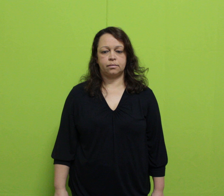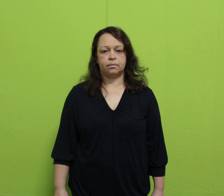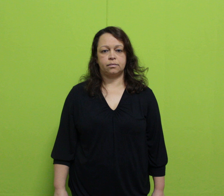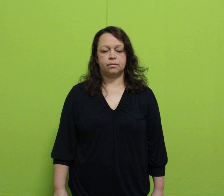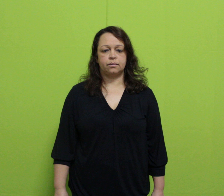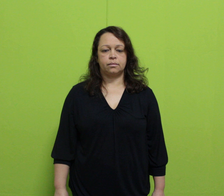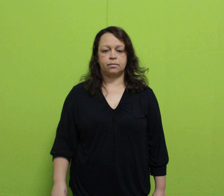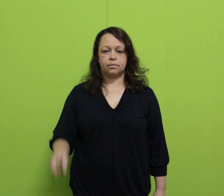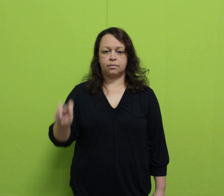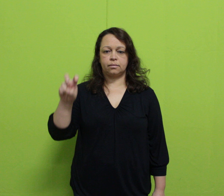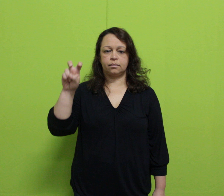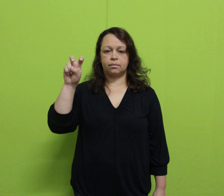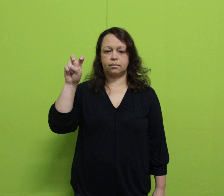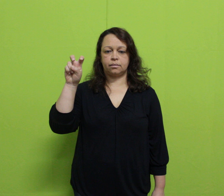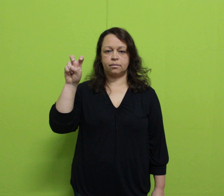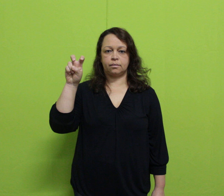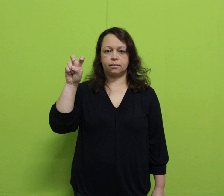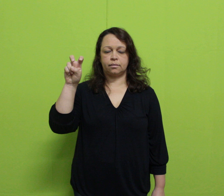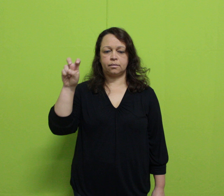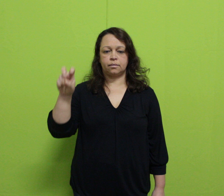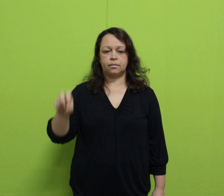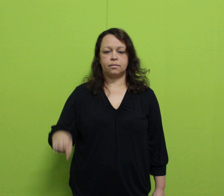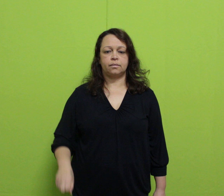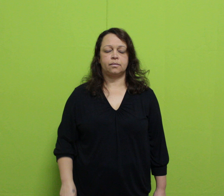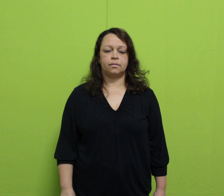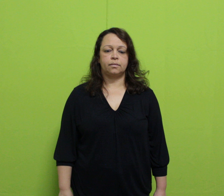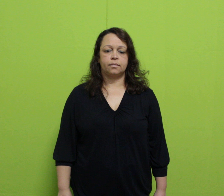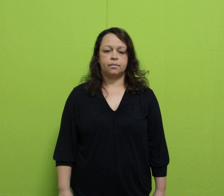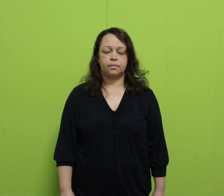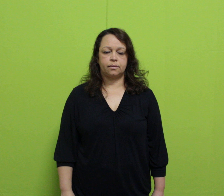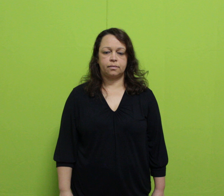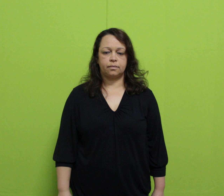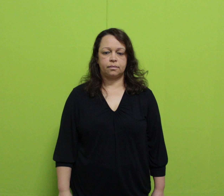cinco